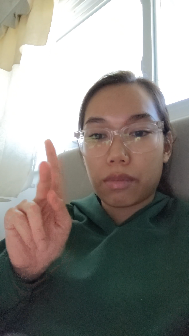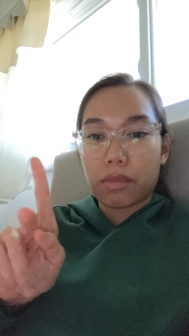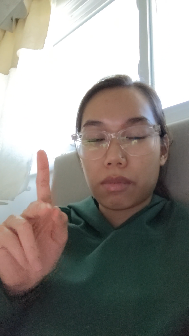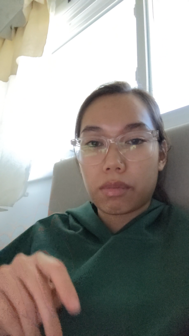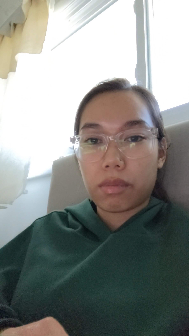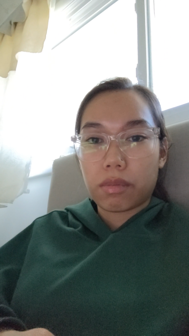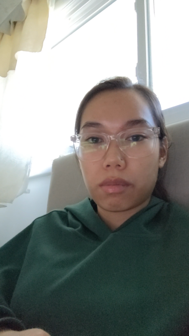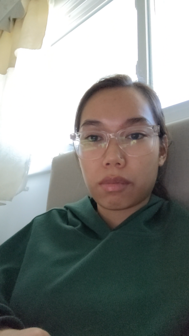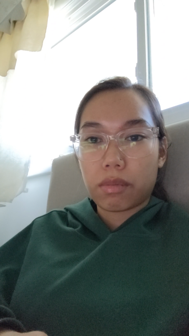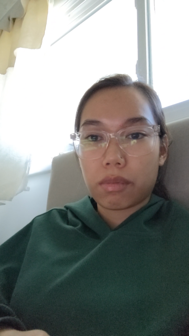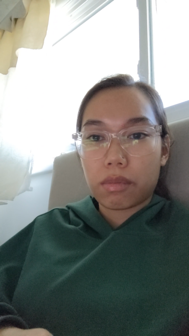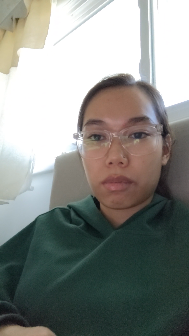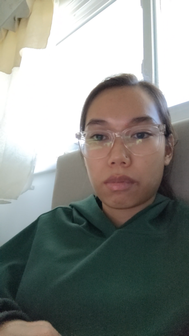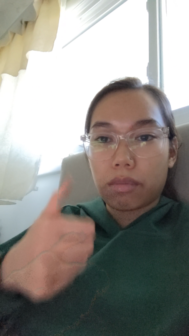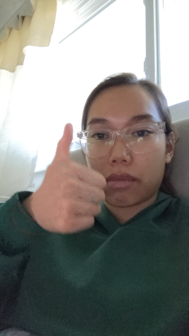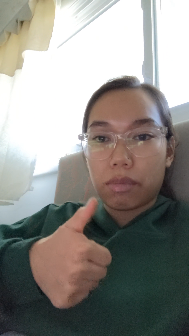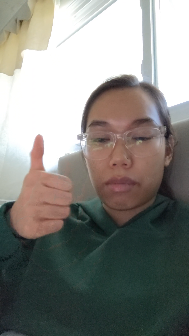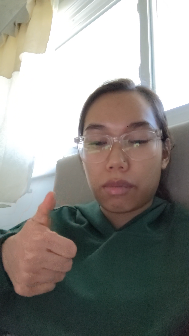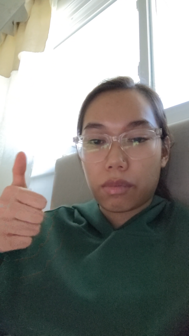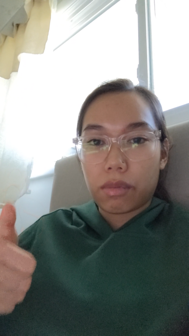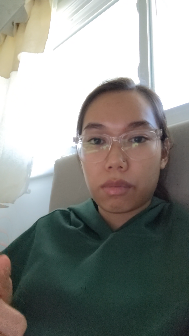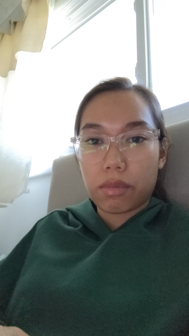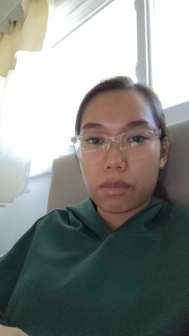each